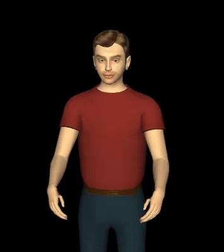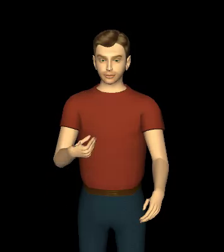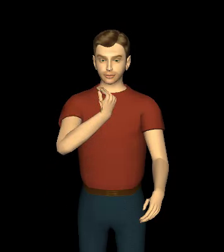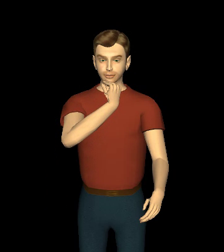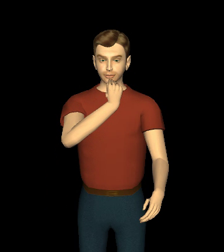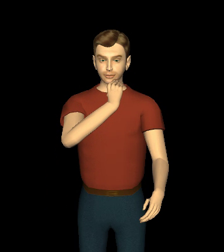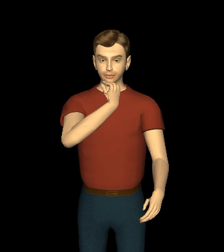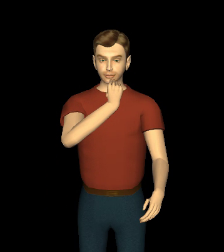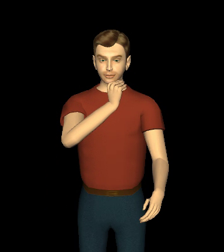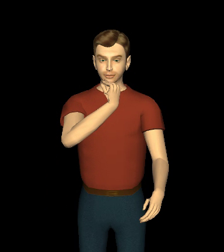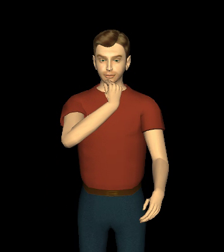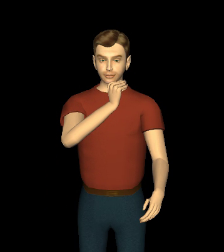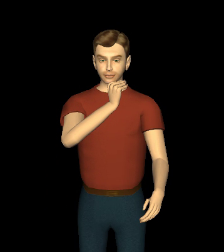يشعر بالبرد